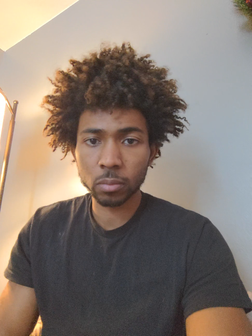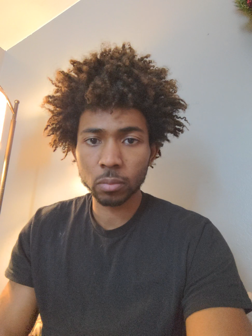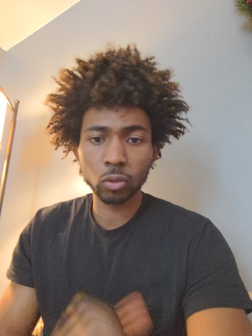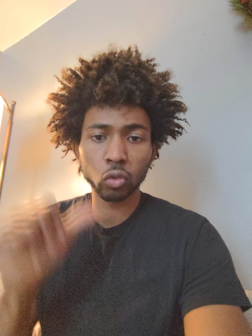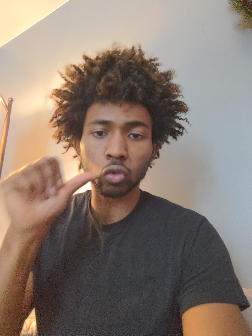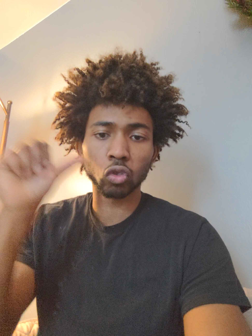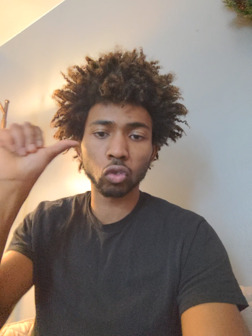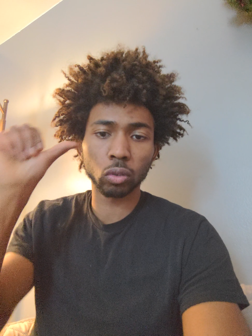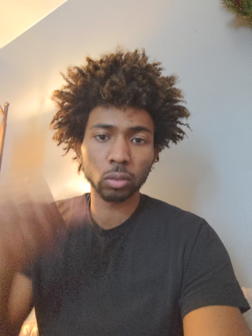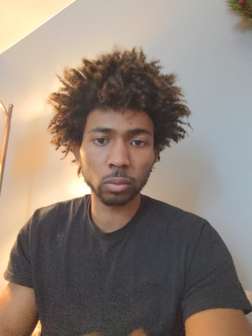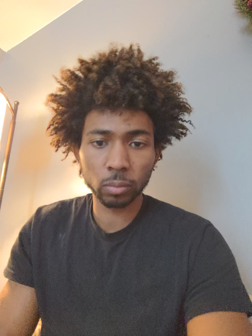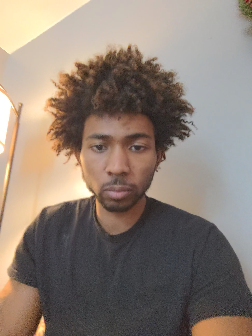yesterday